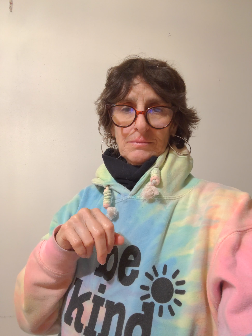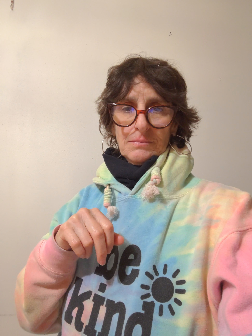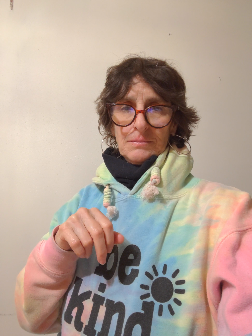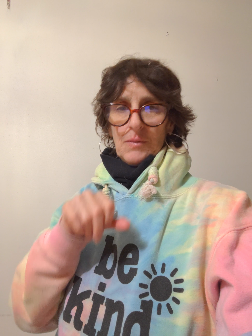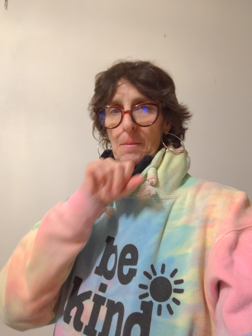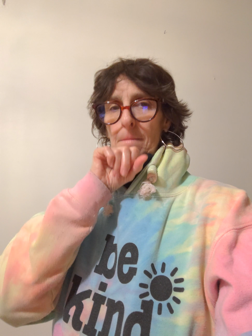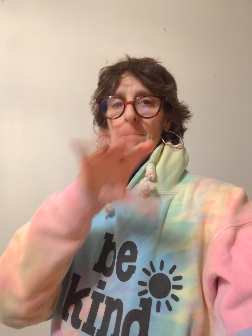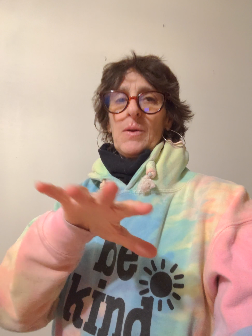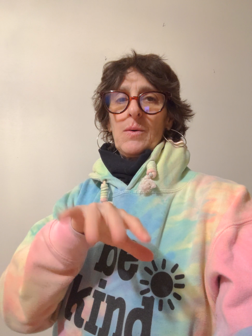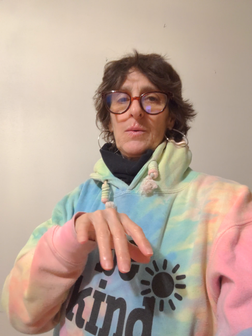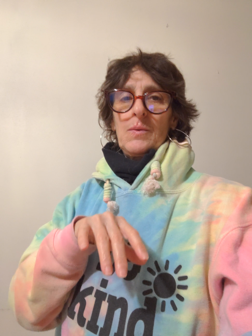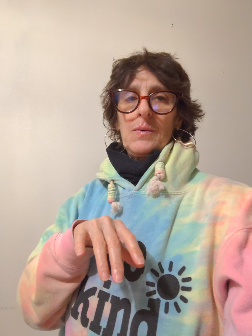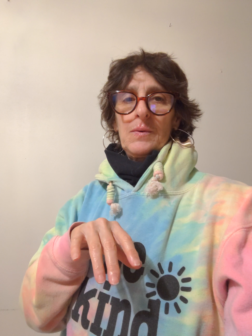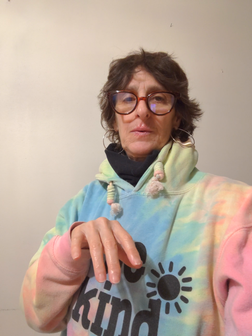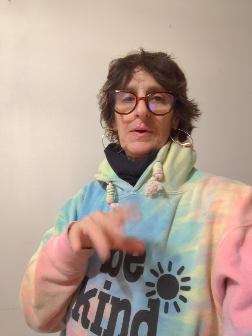blow